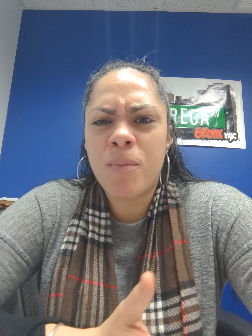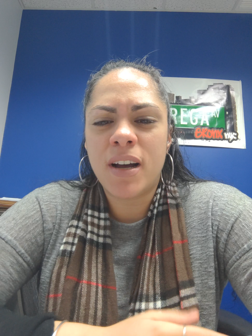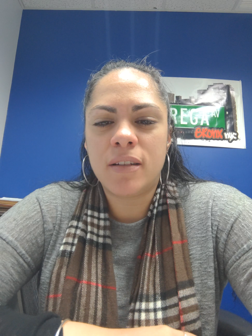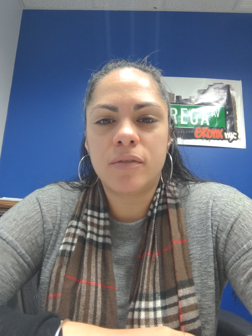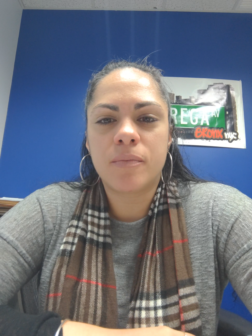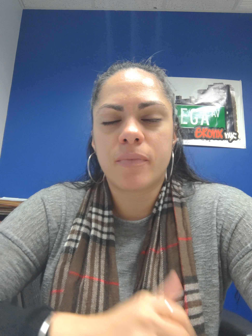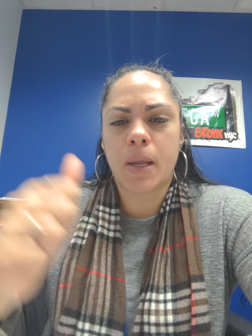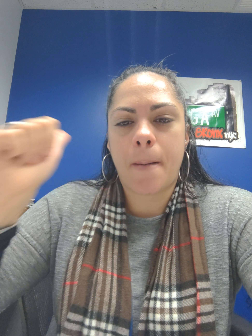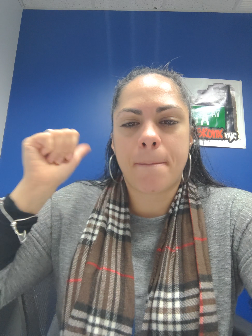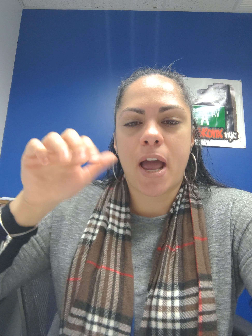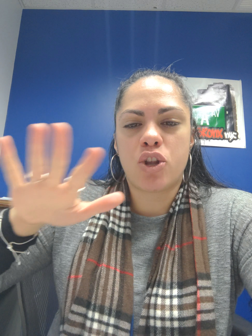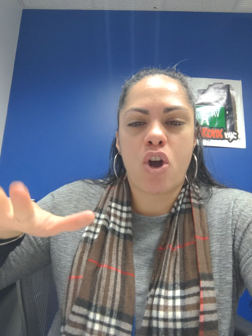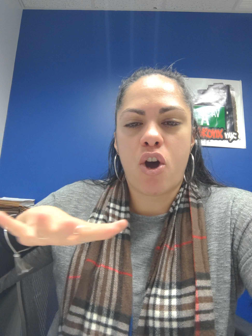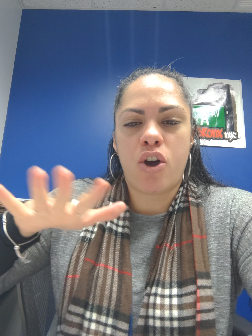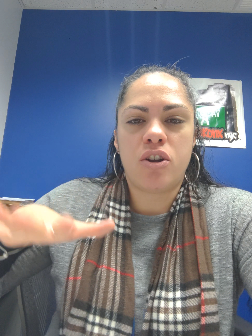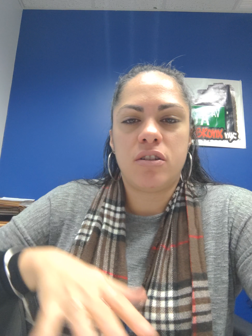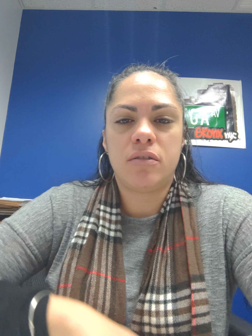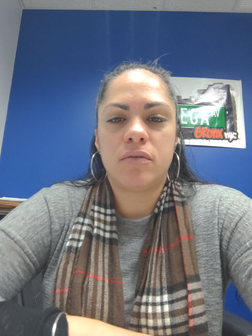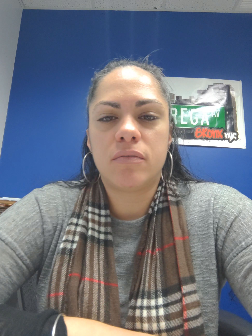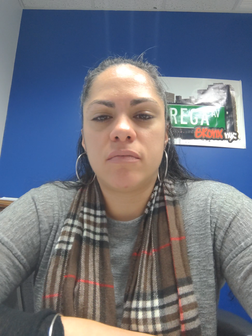backyard